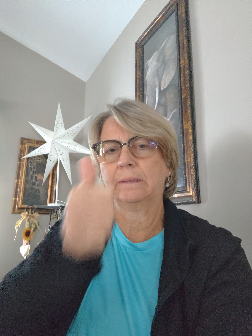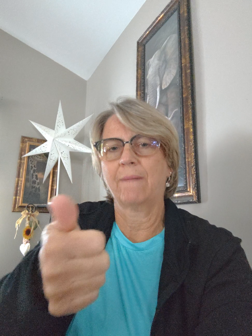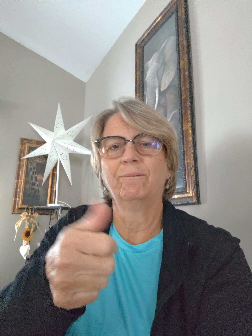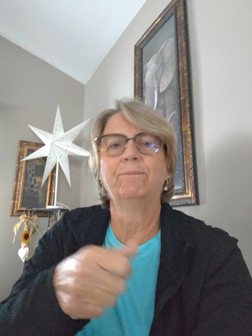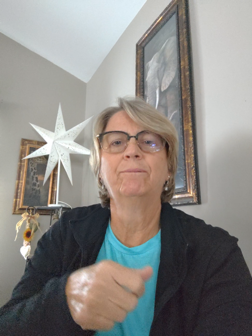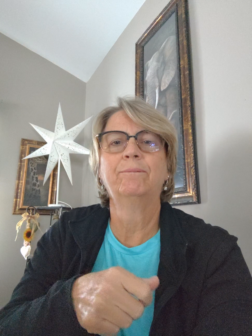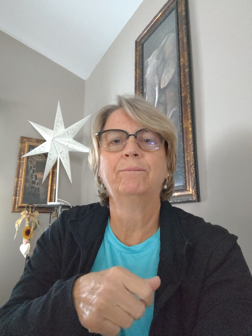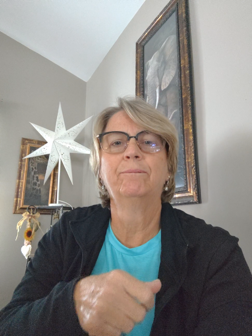yourself